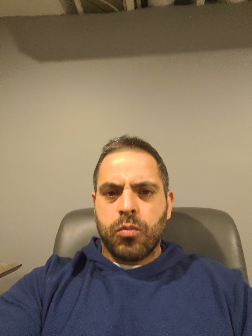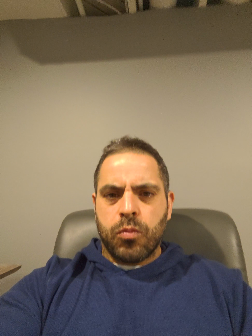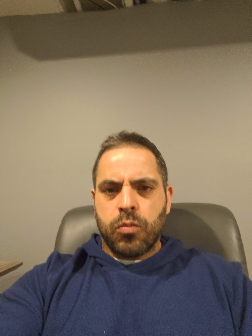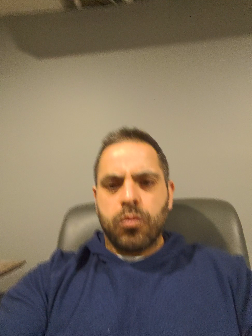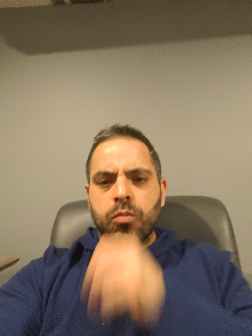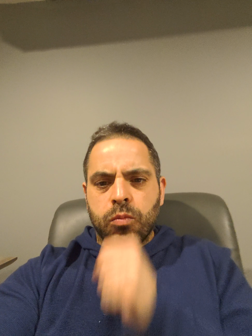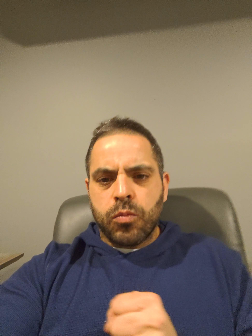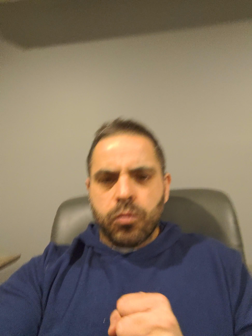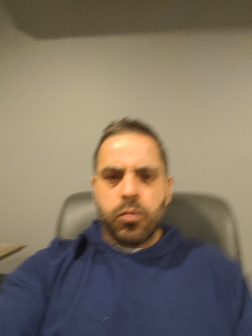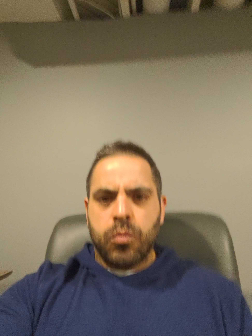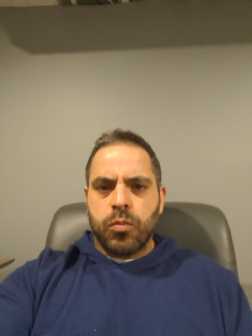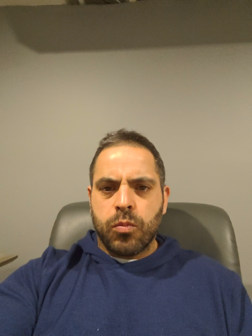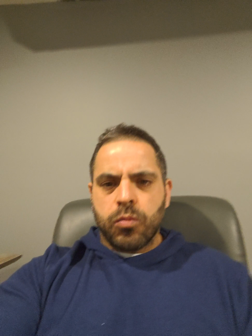old